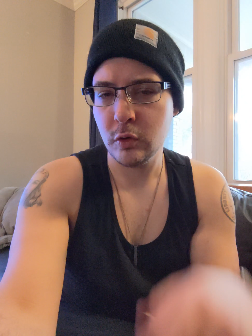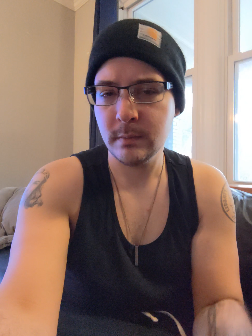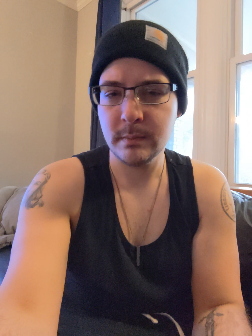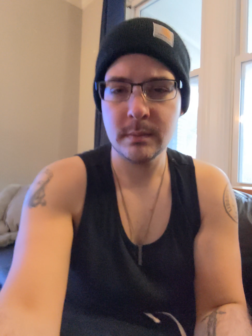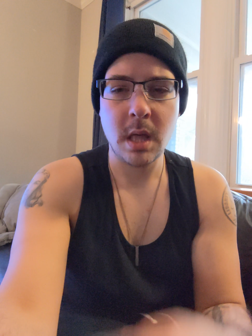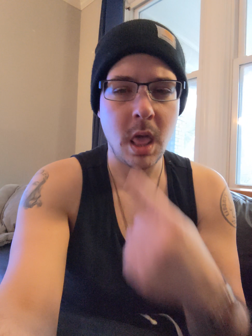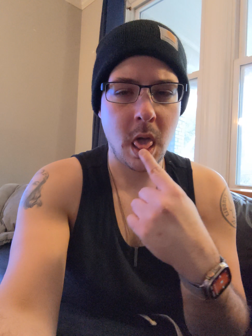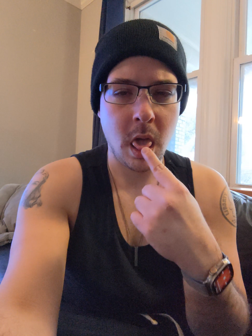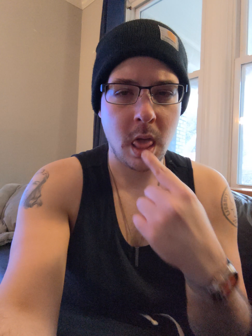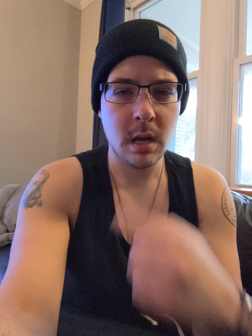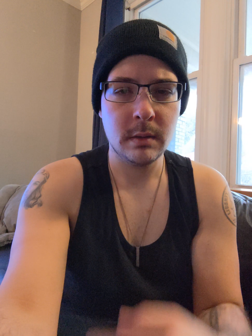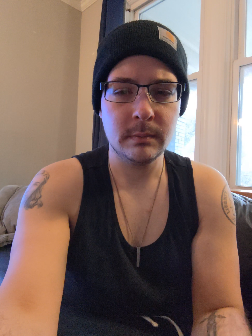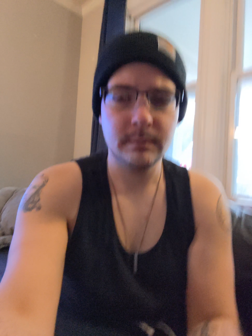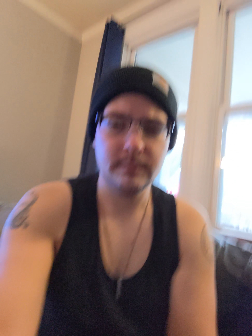tongue